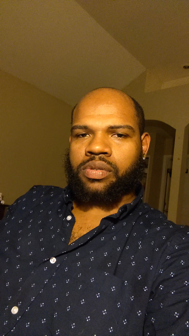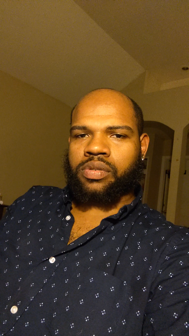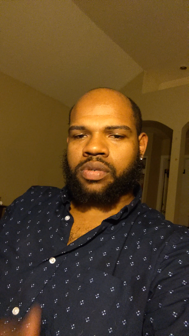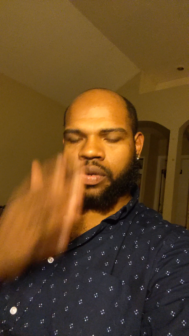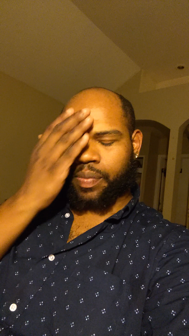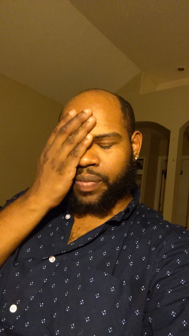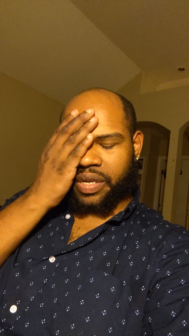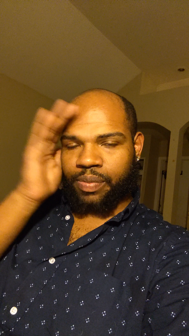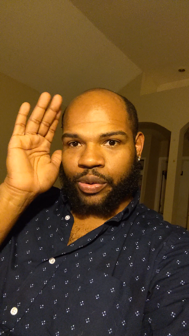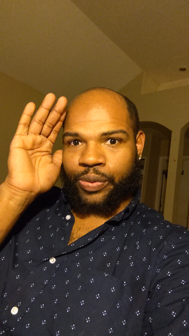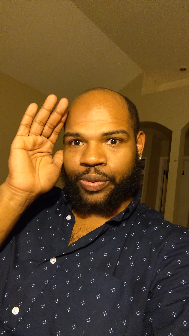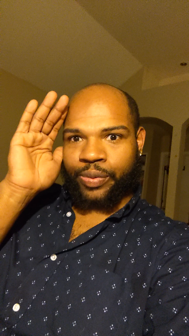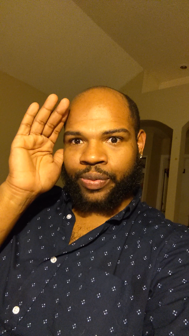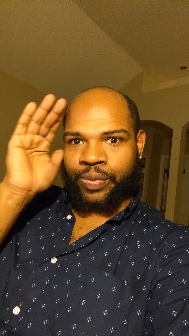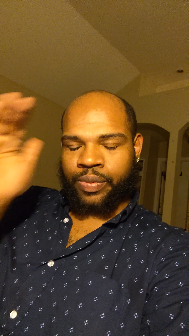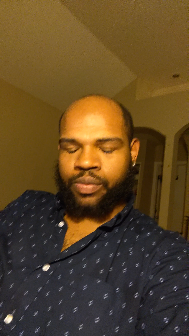peekaboo